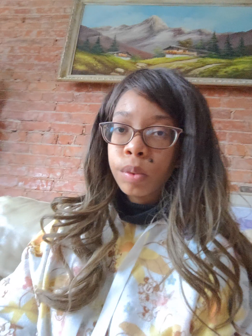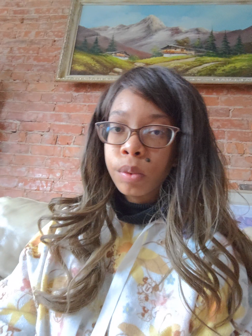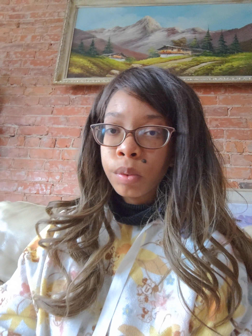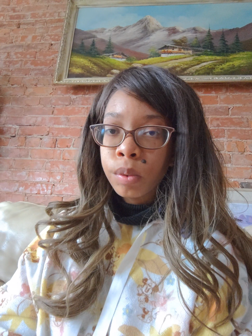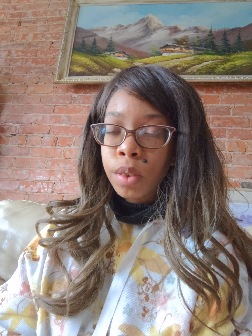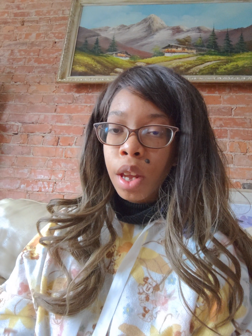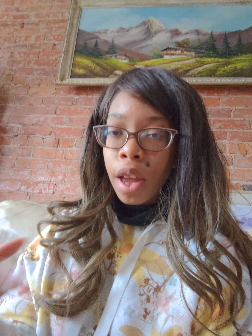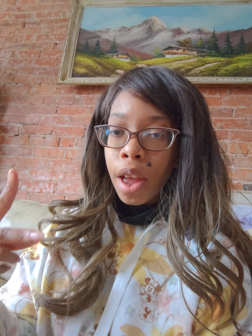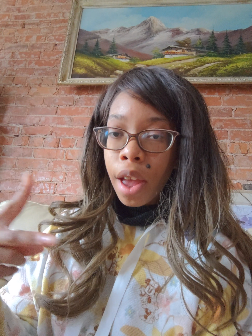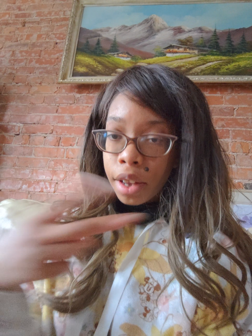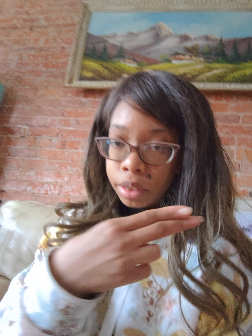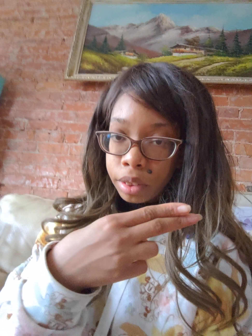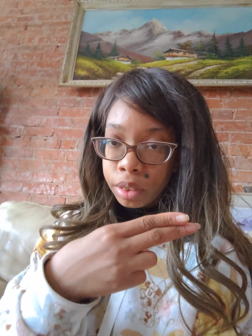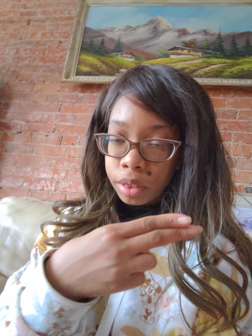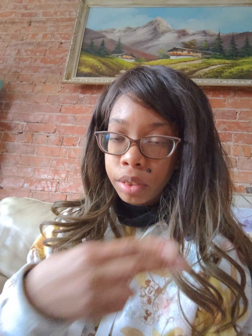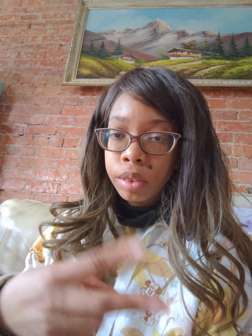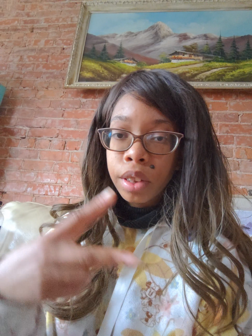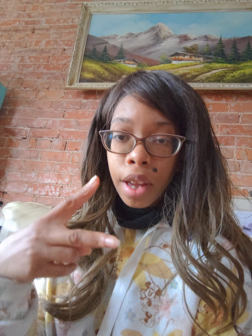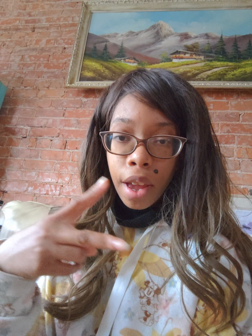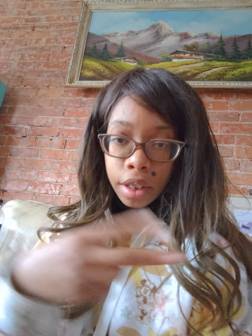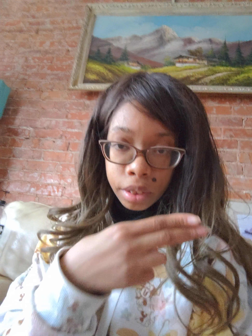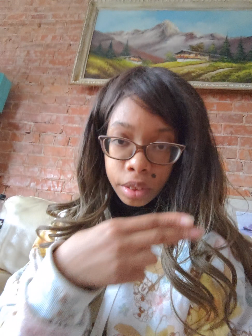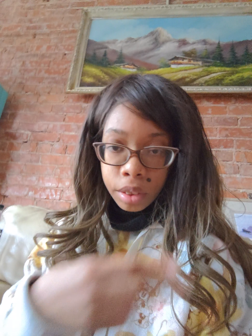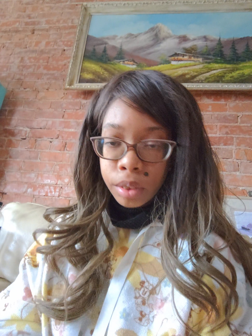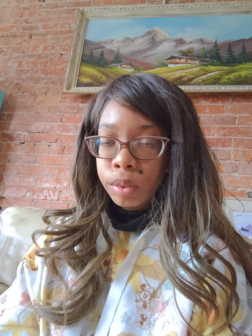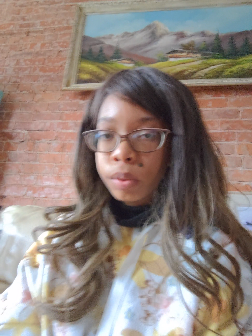cut